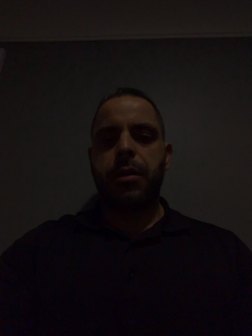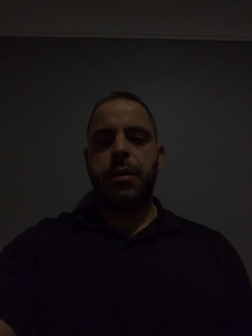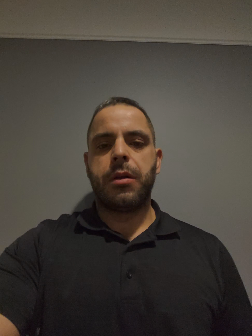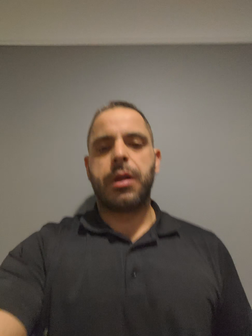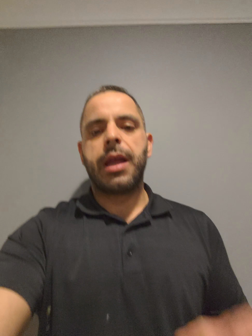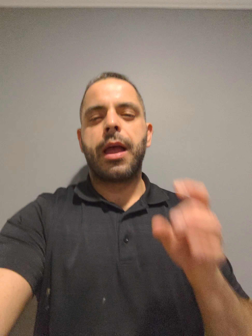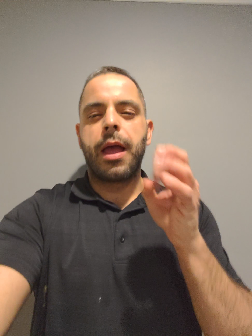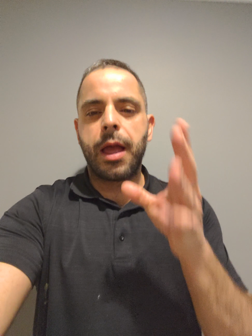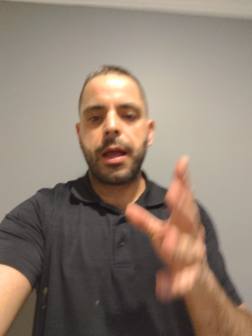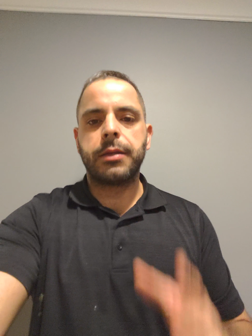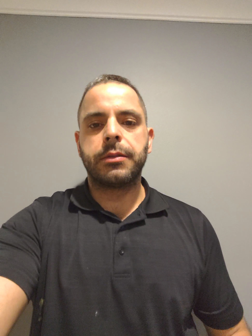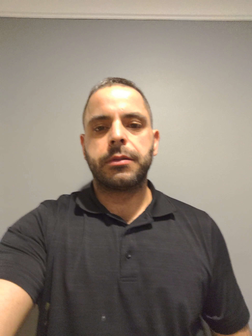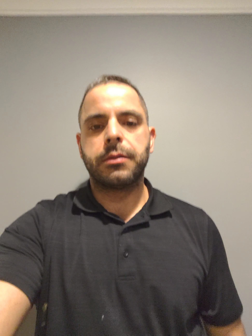hate